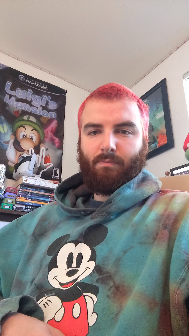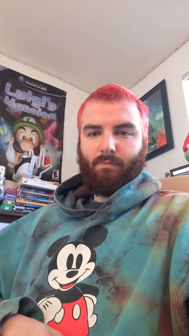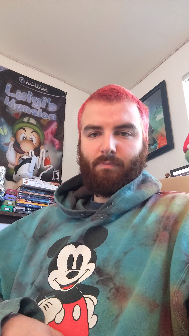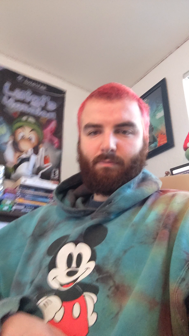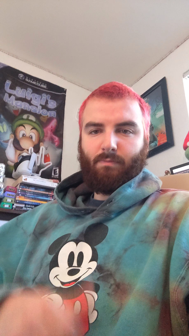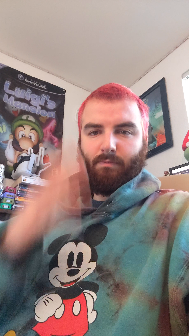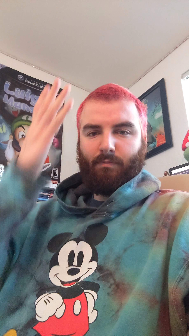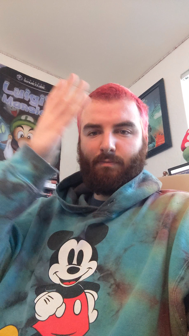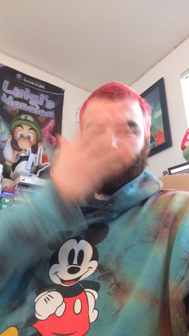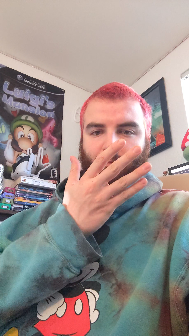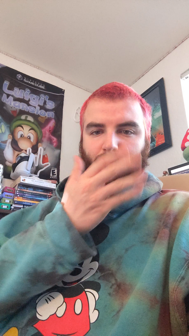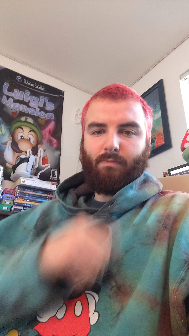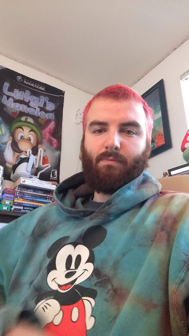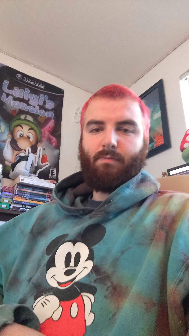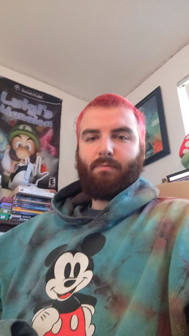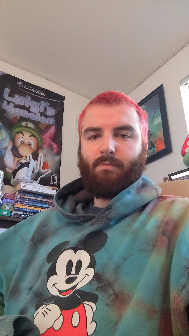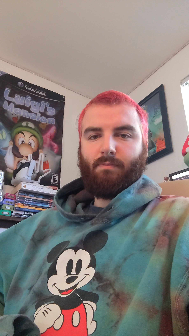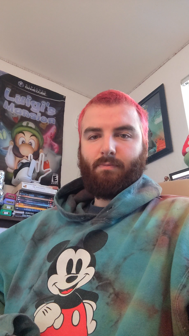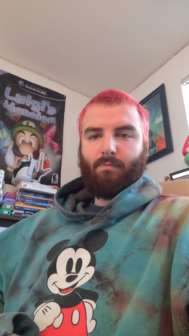dark